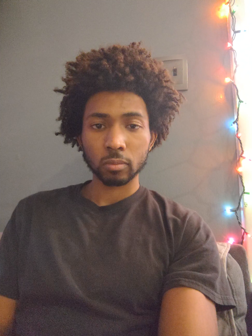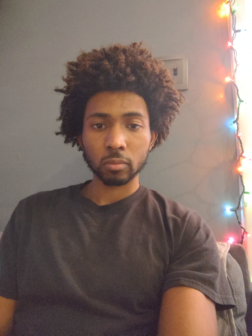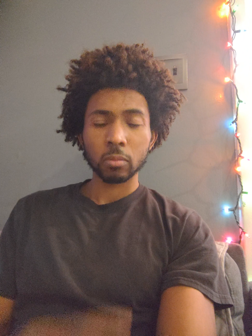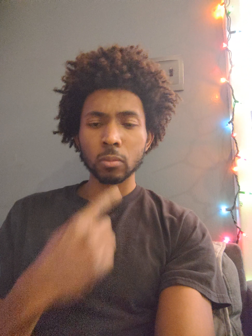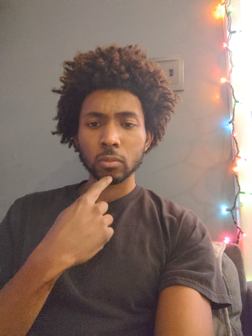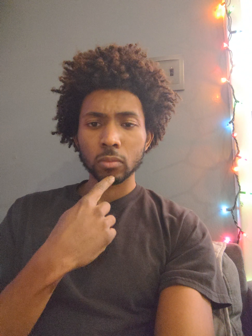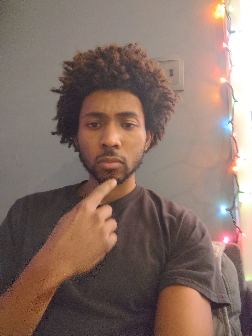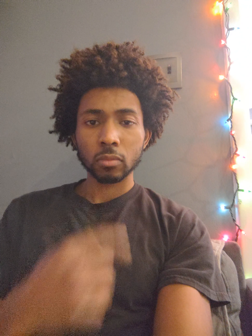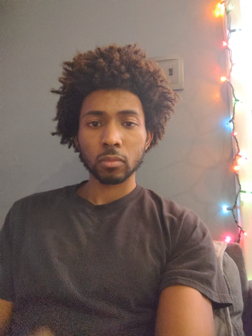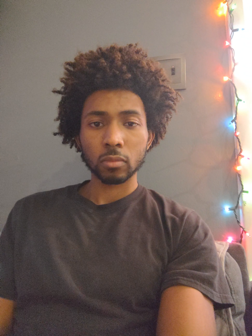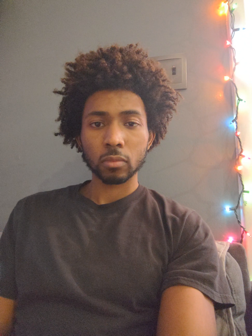say